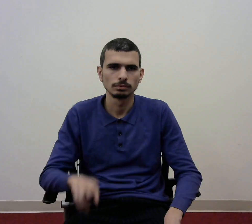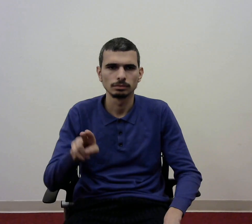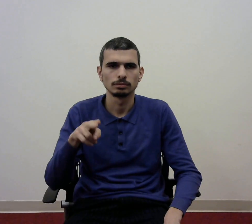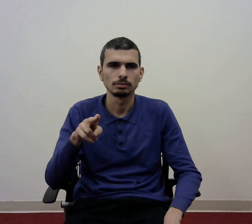D